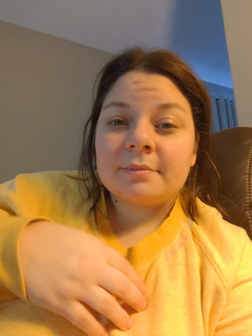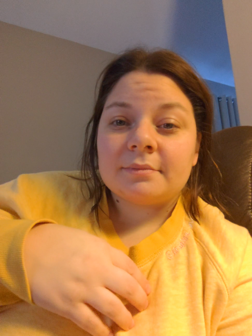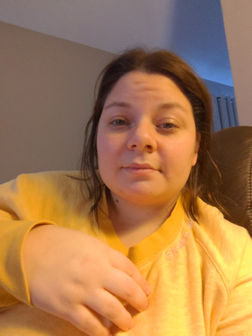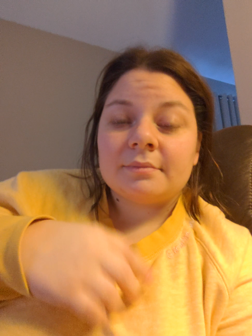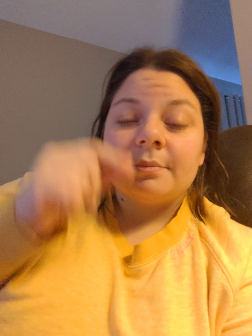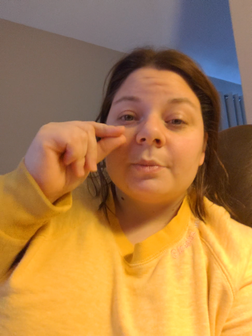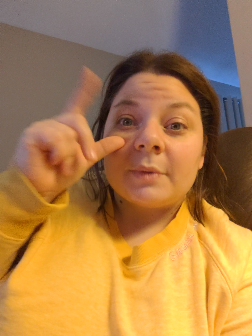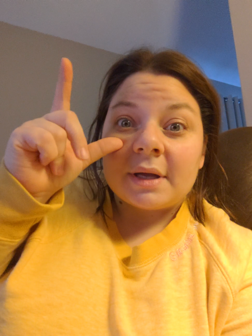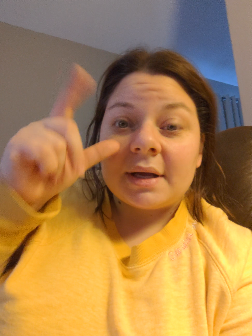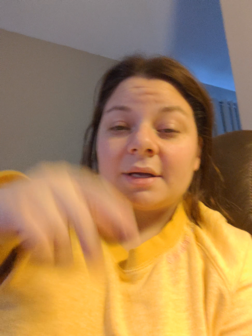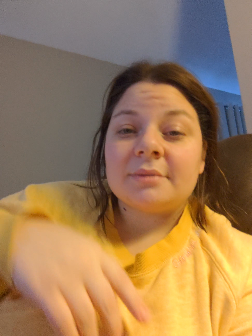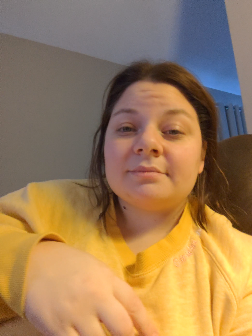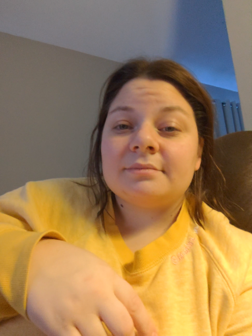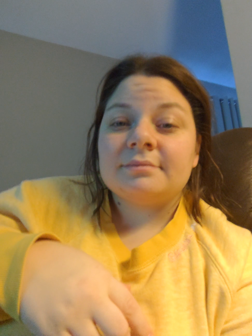wake